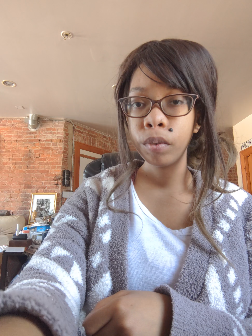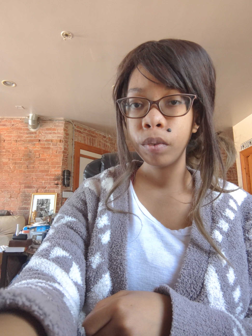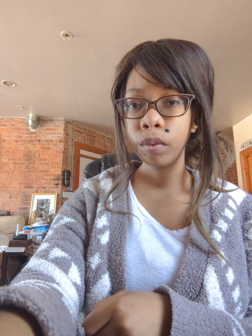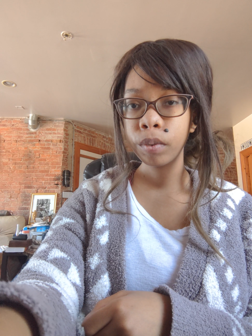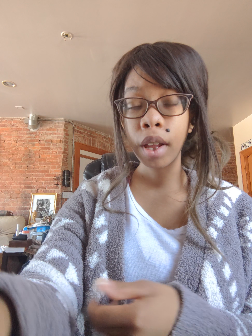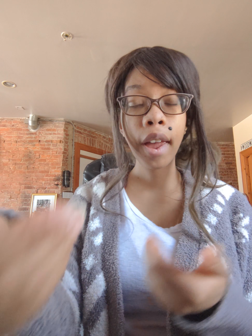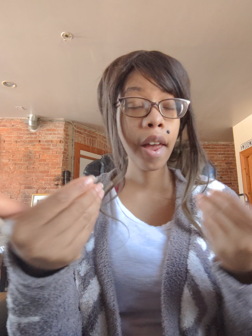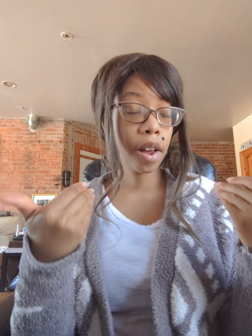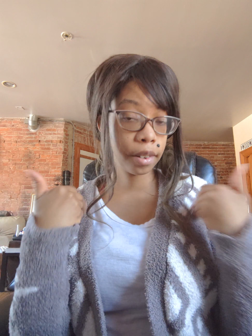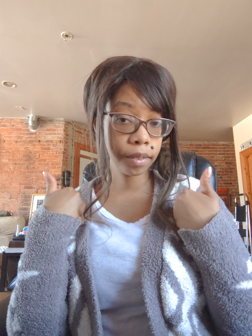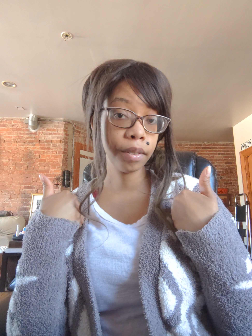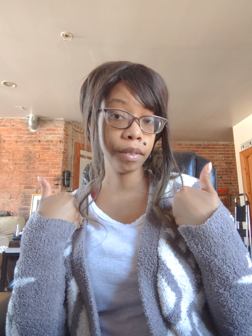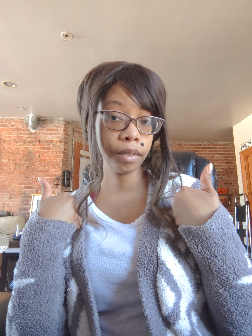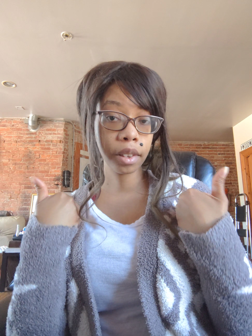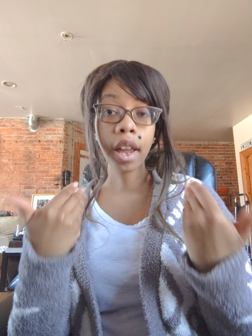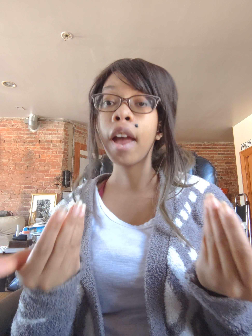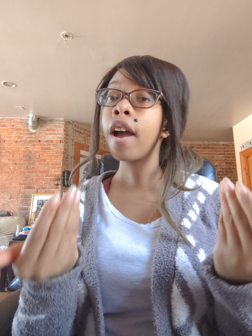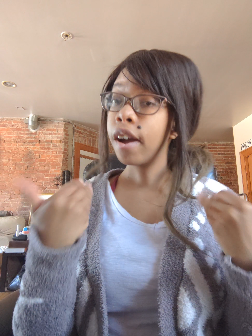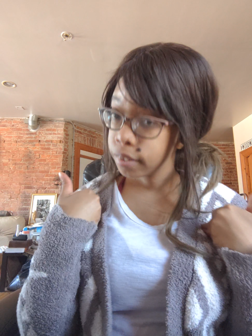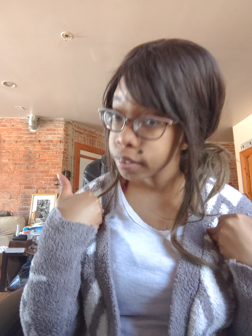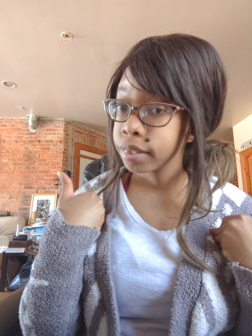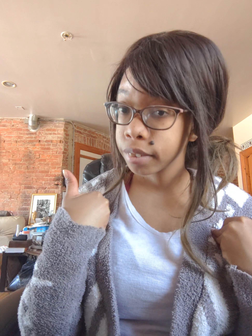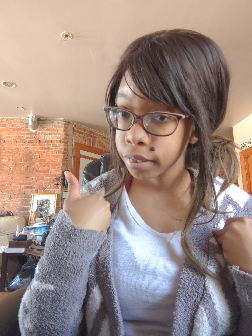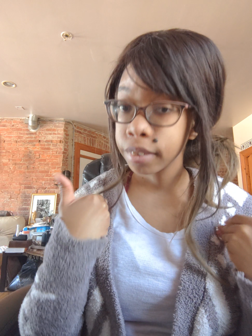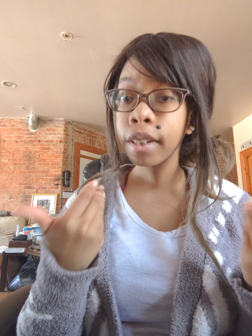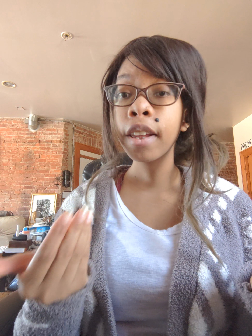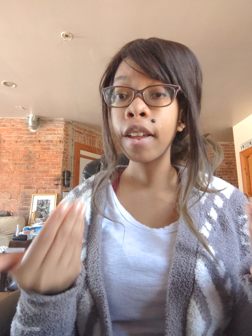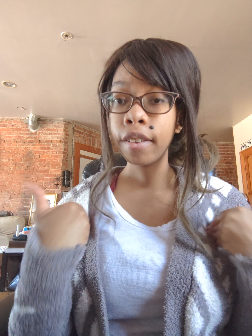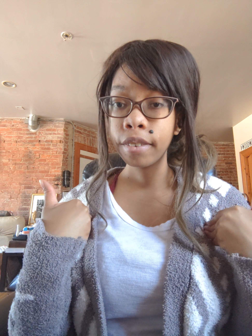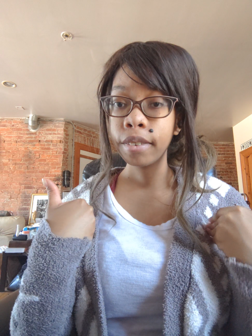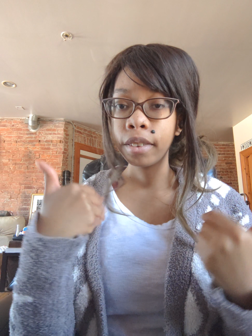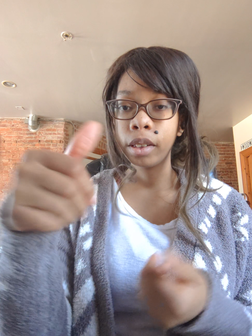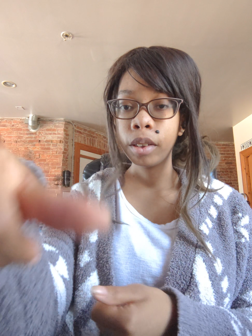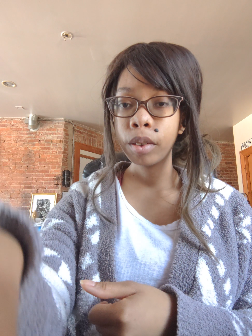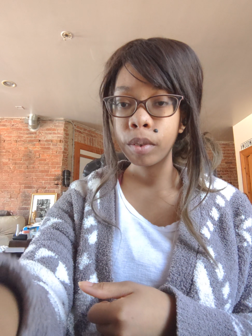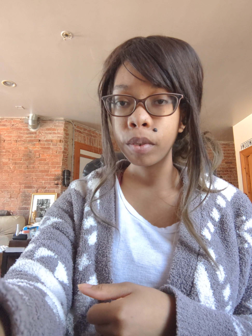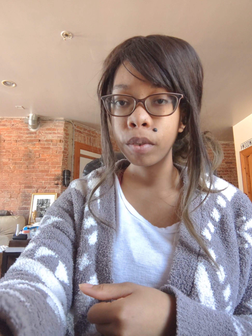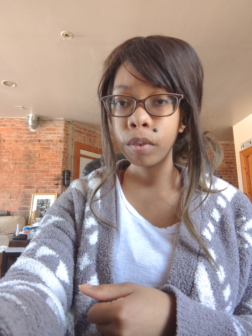have